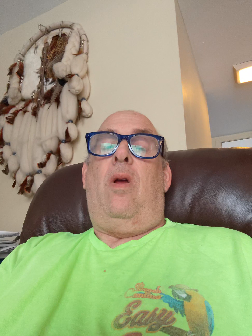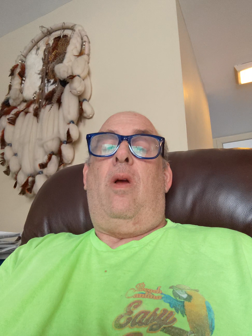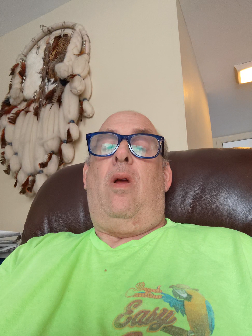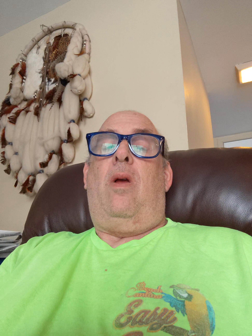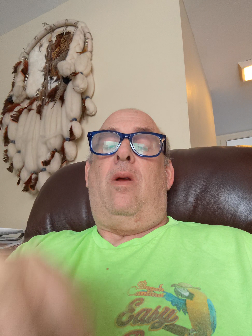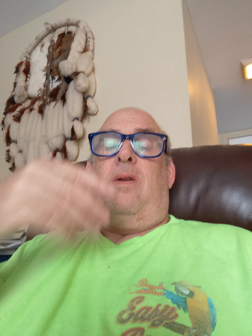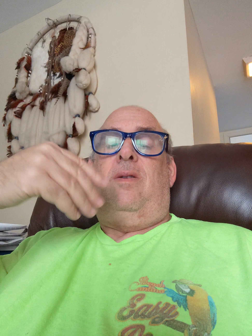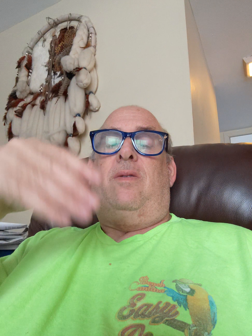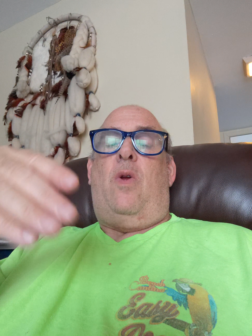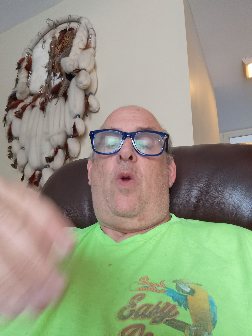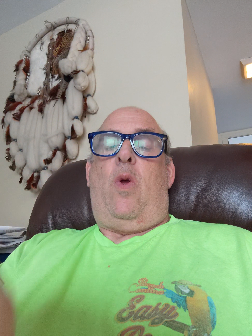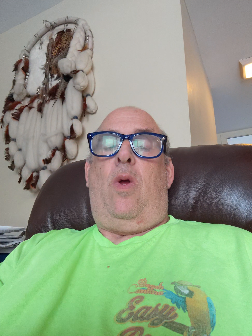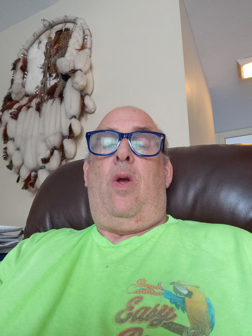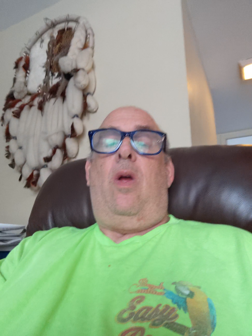store